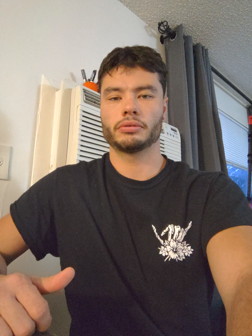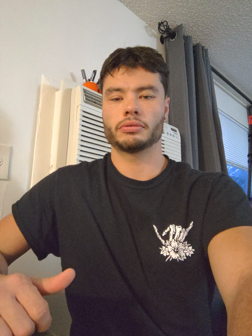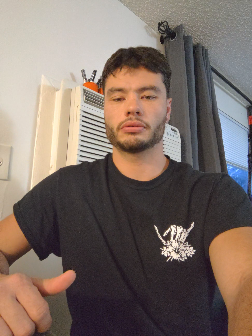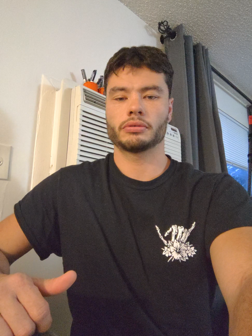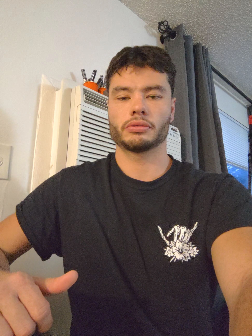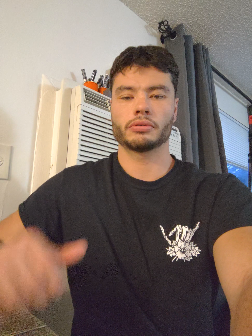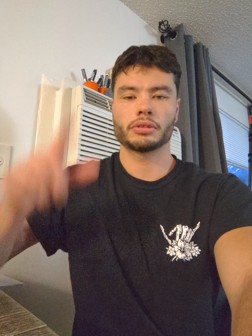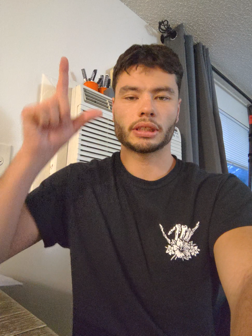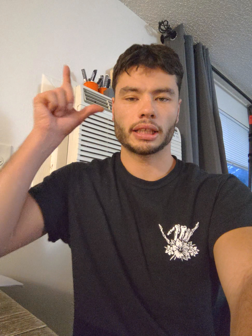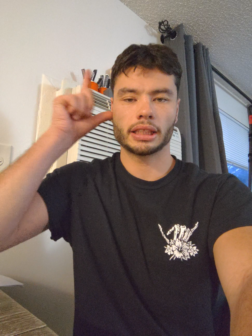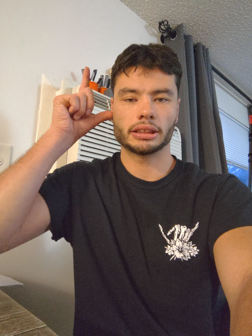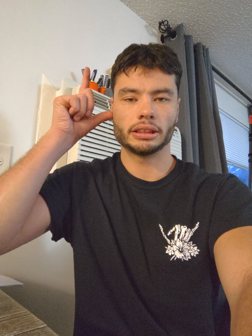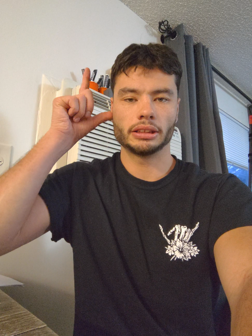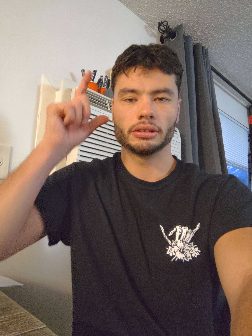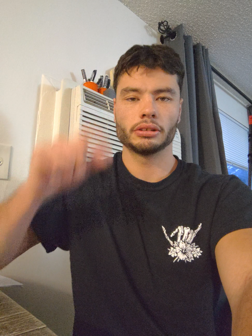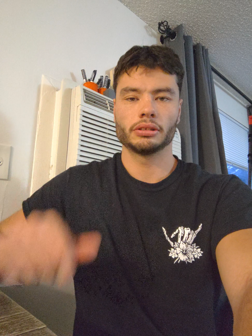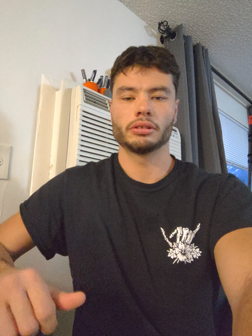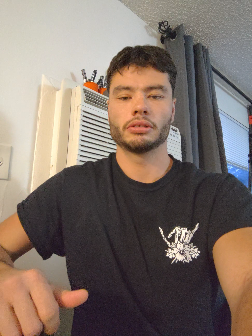listen